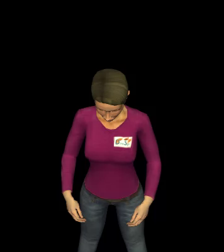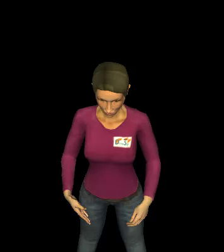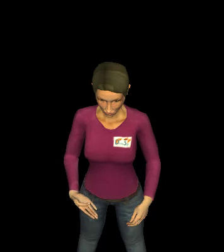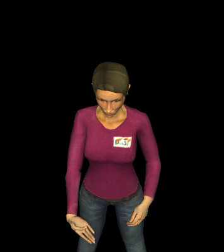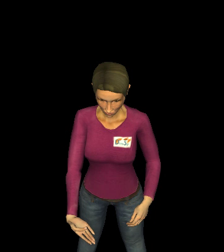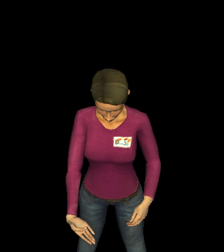أم